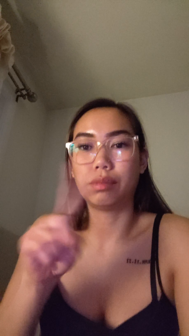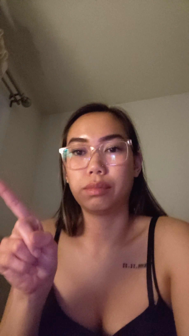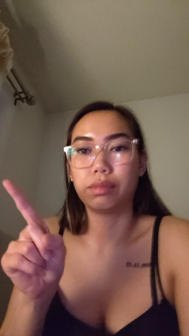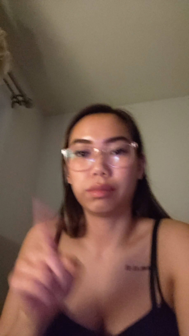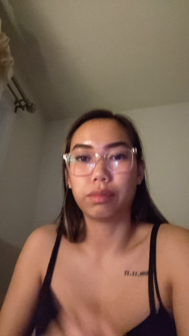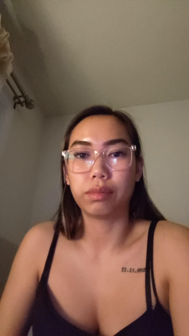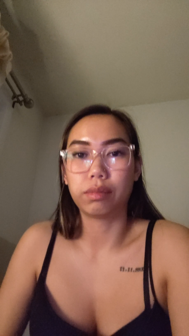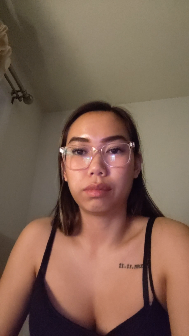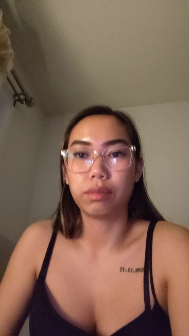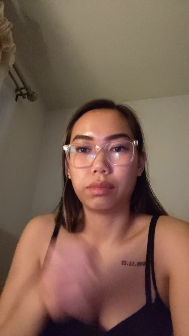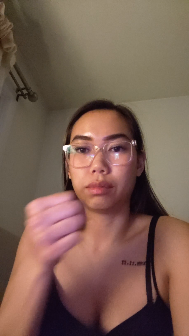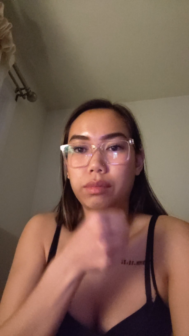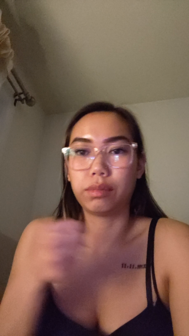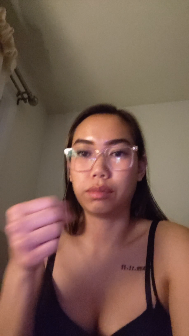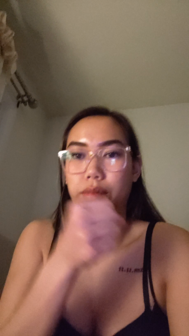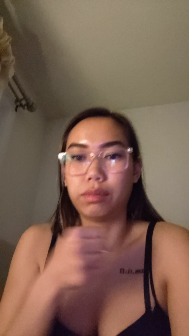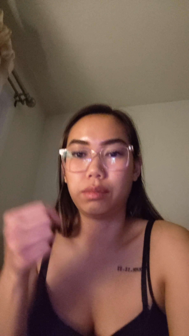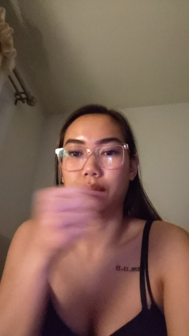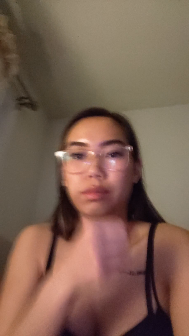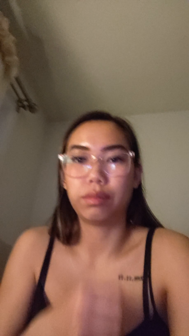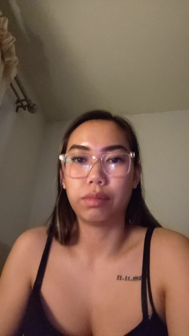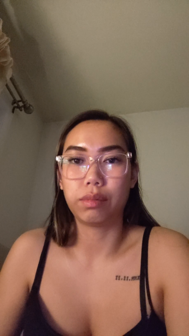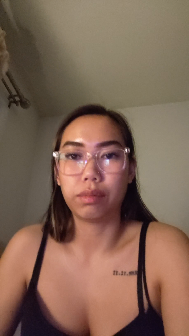coffee